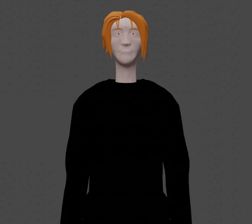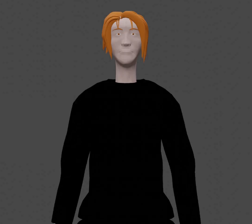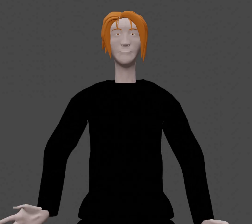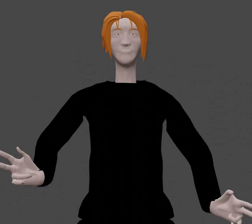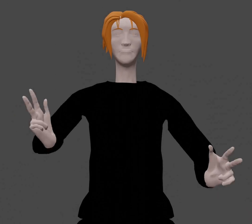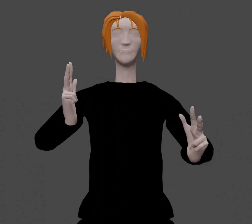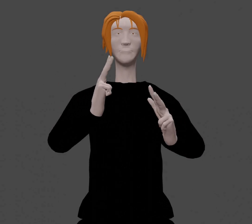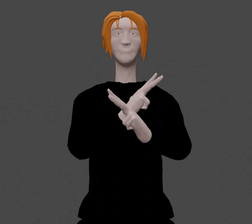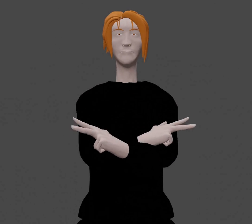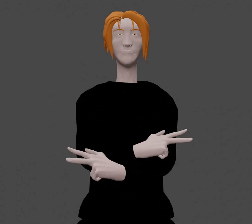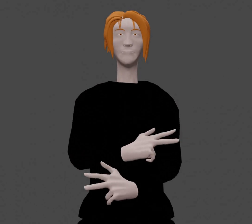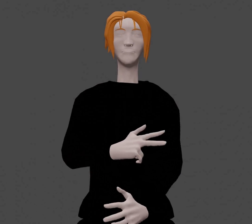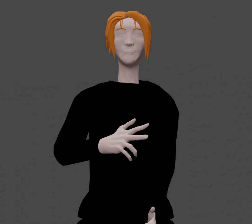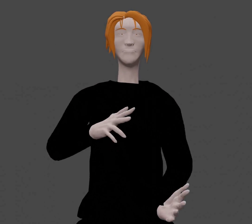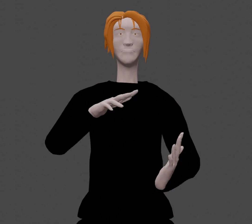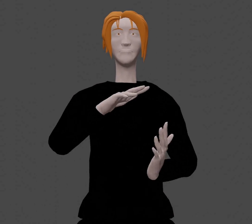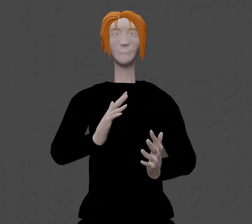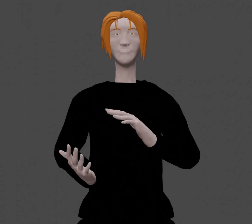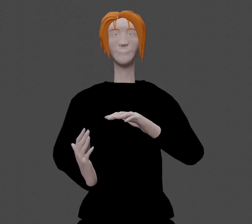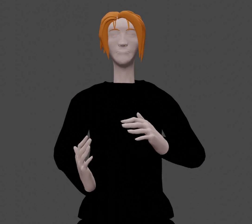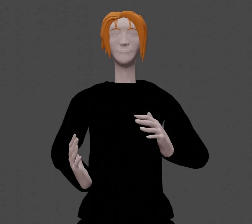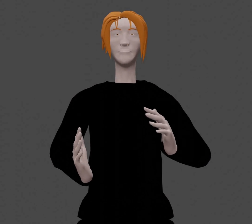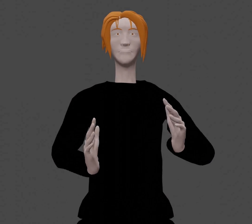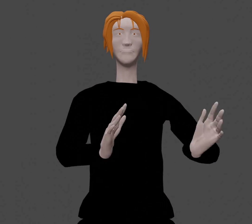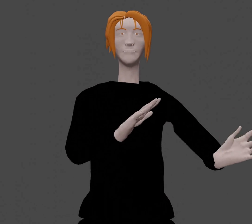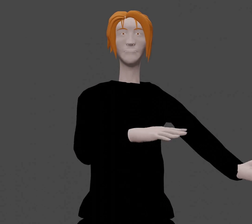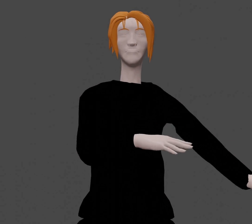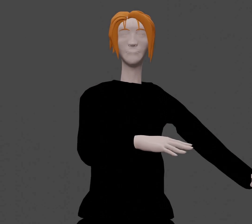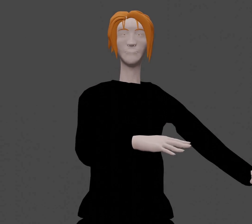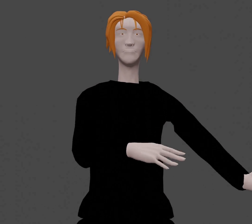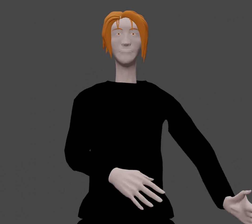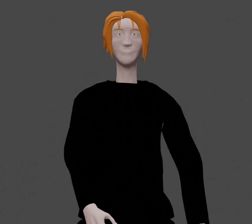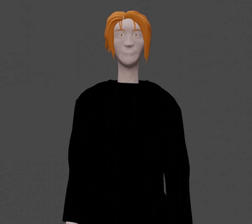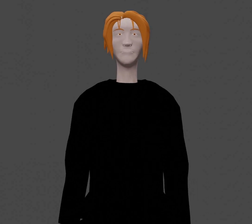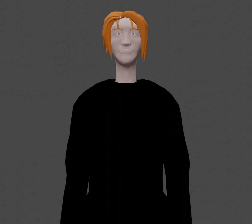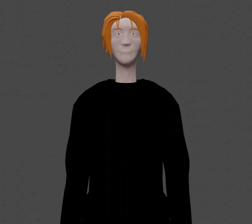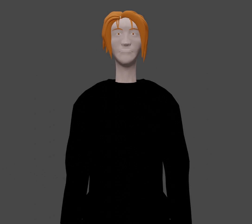Awry